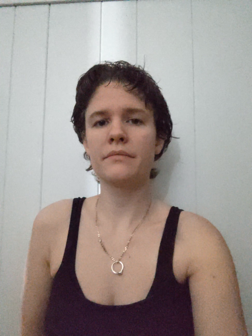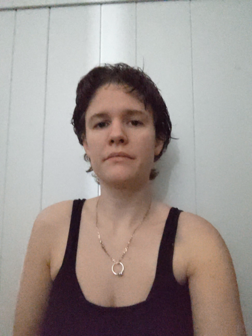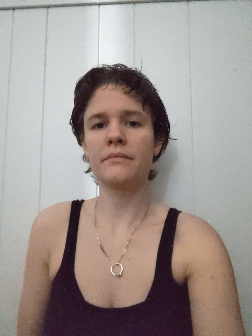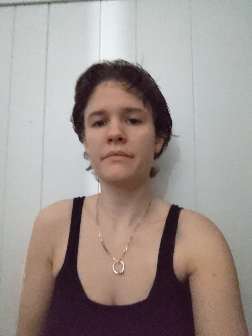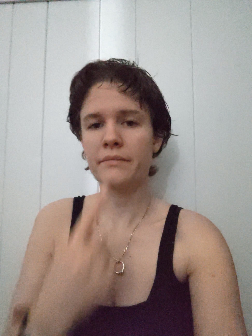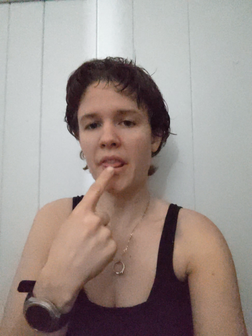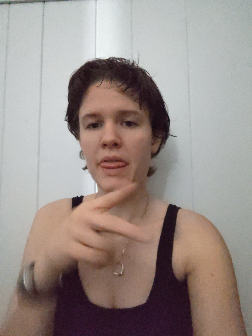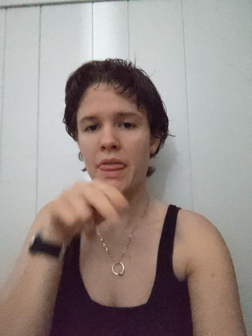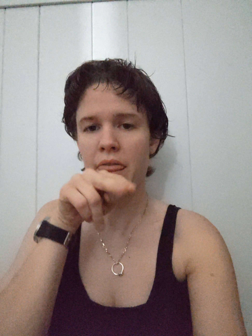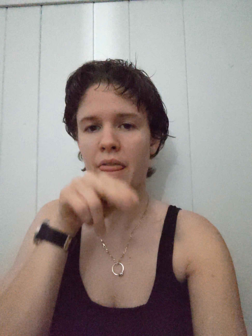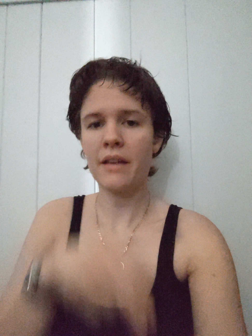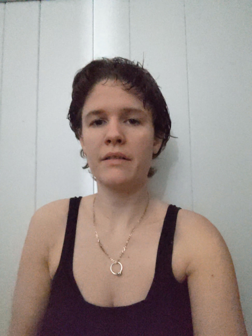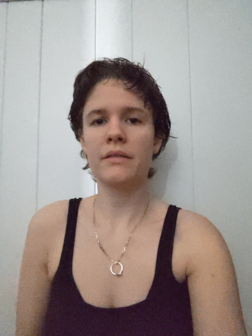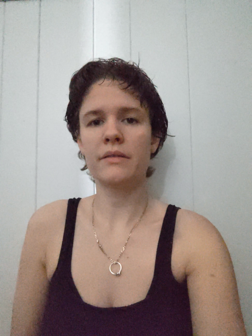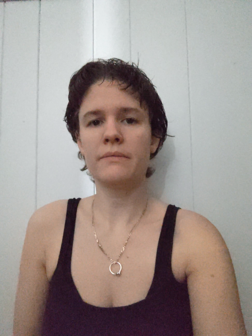tongue